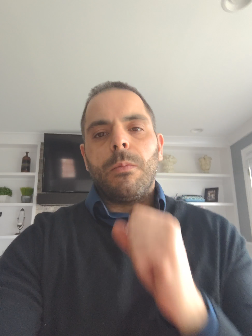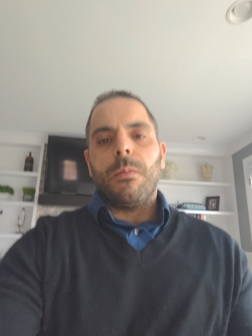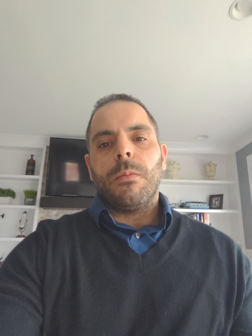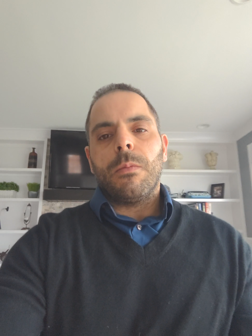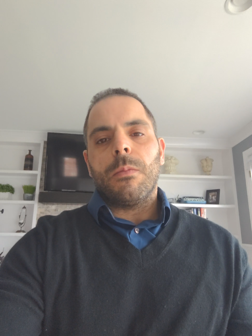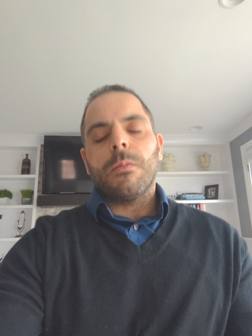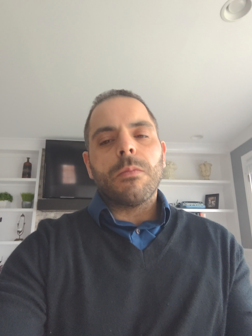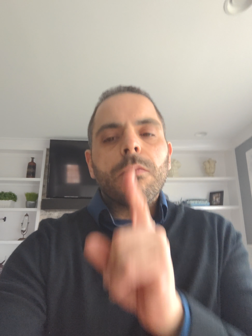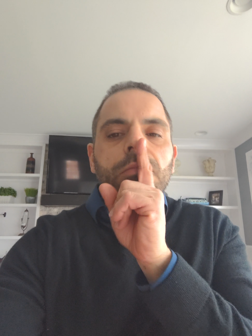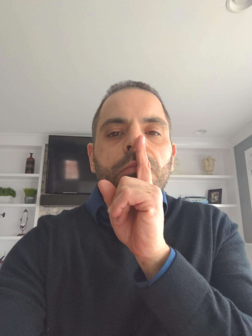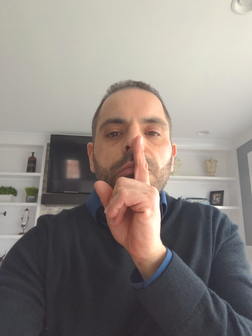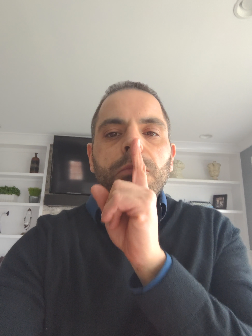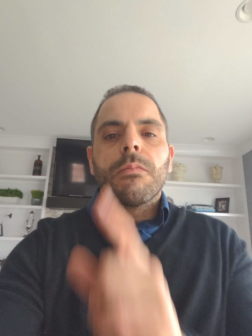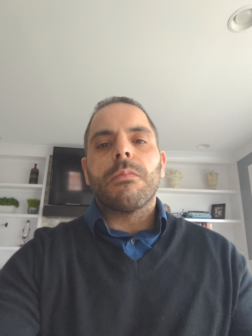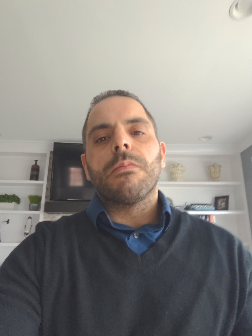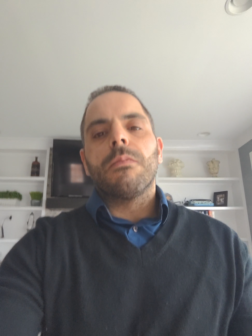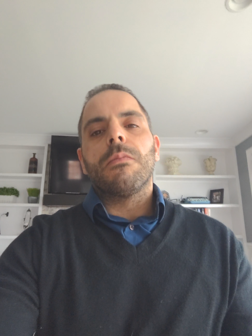shhh